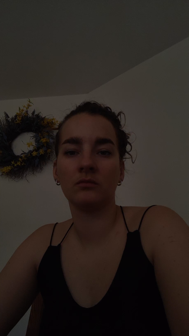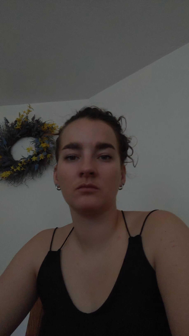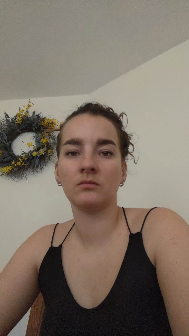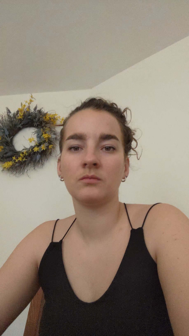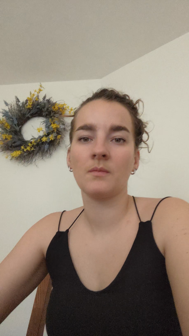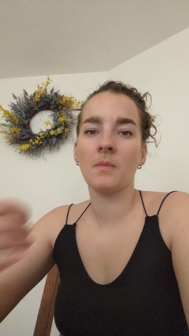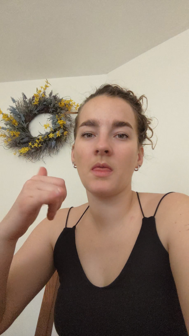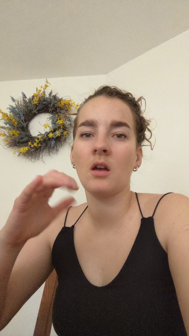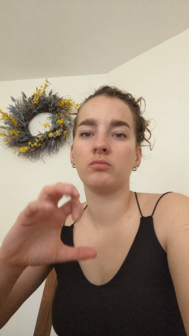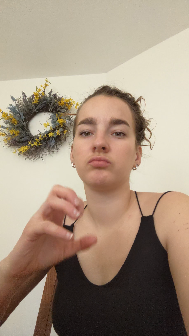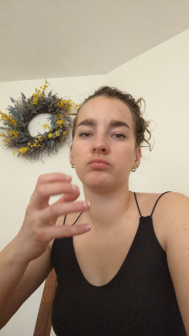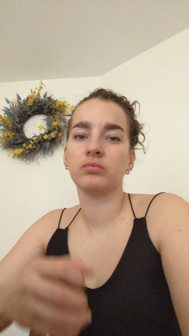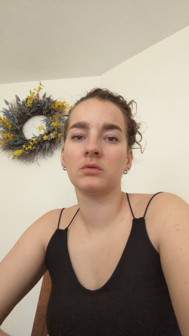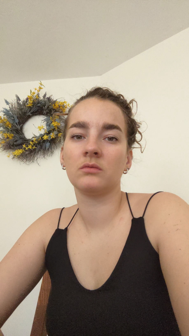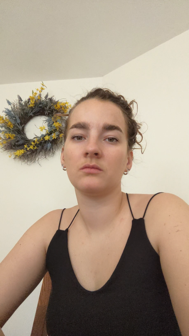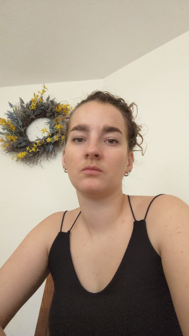play dough